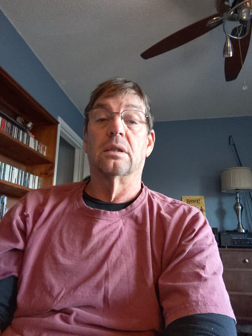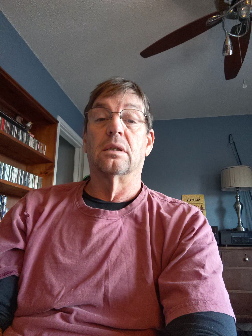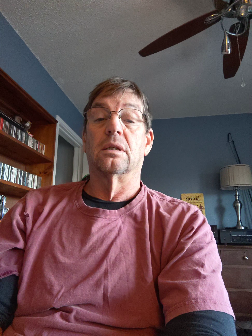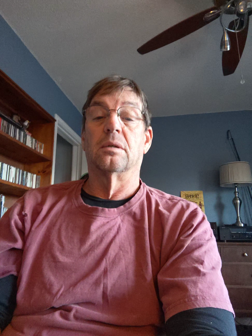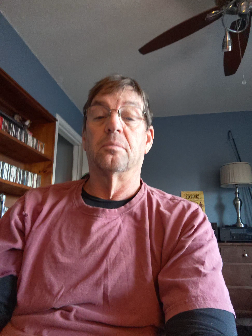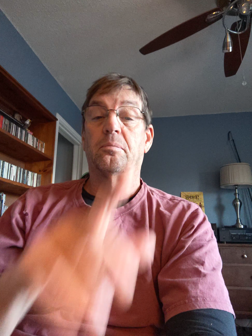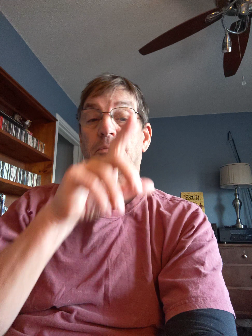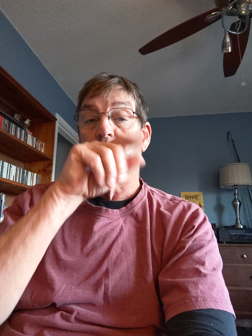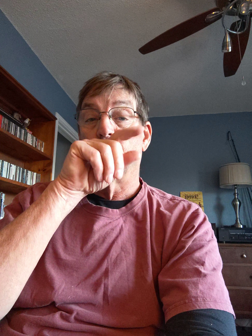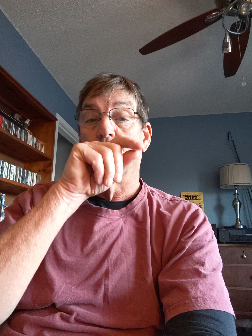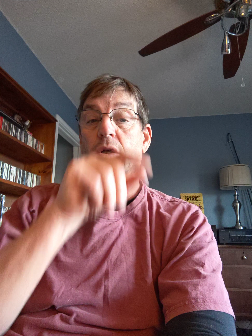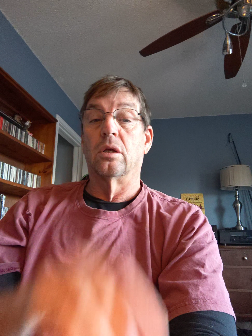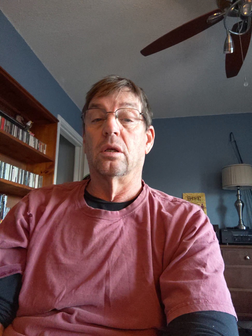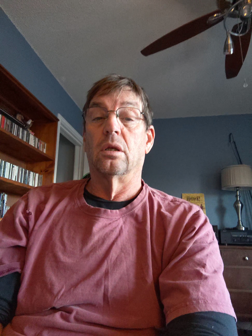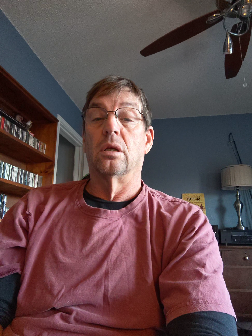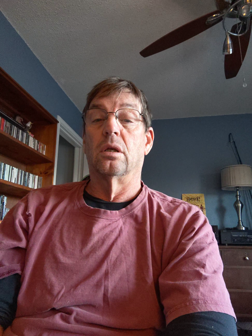bird